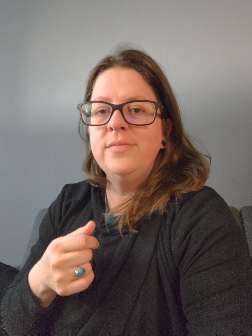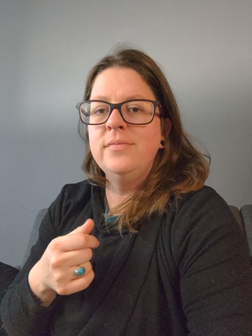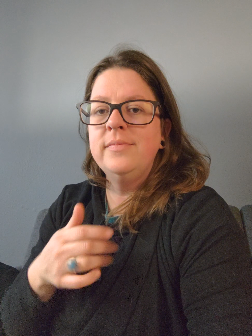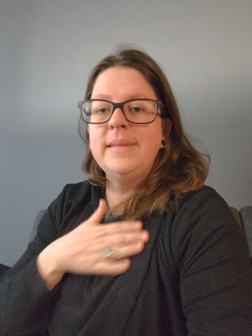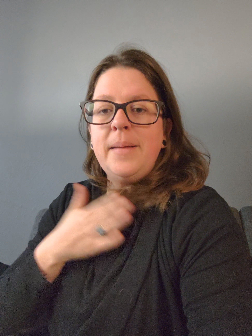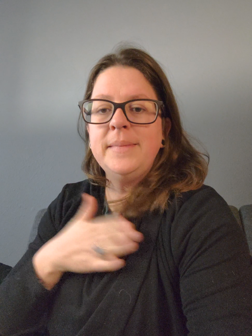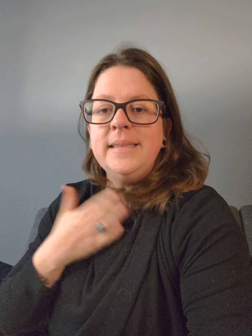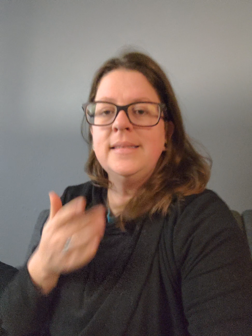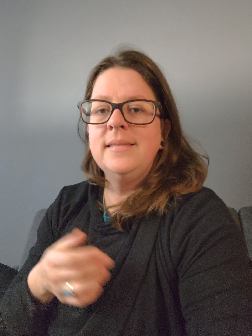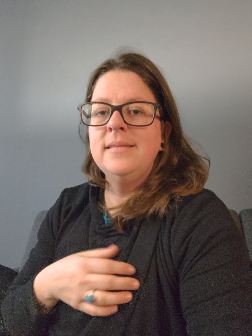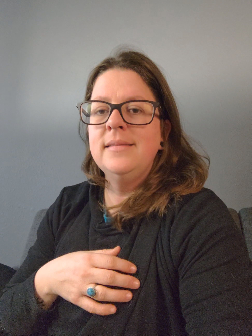happy